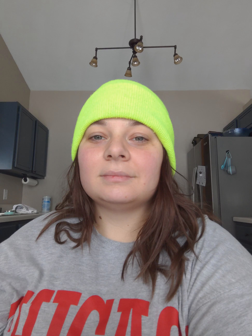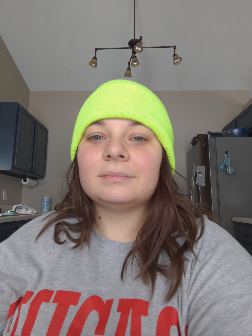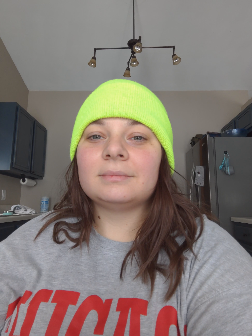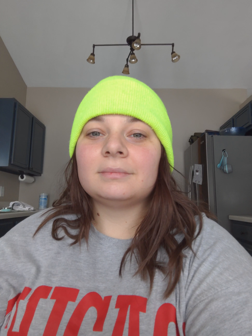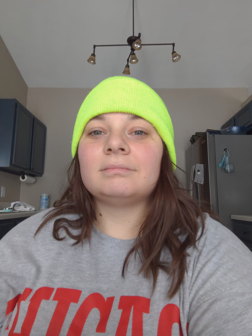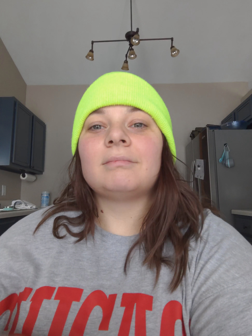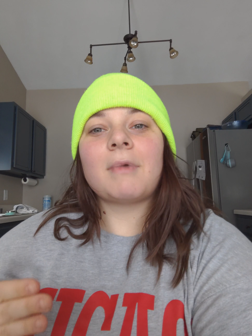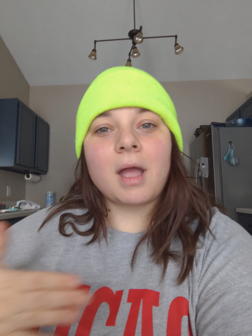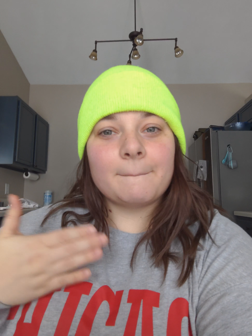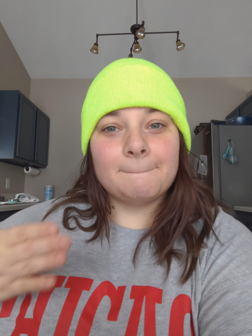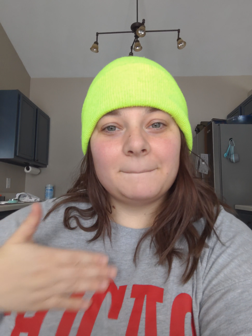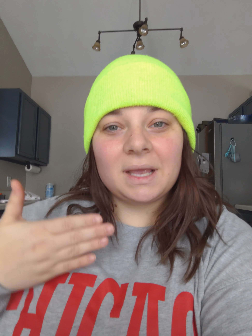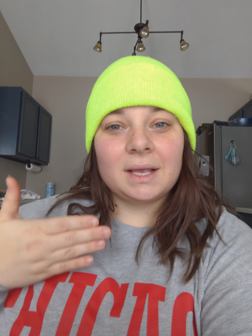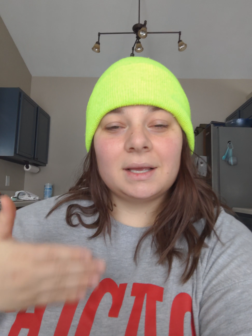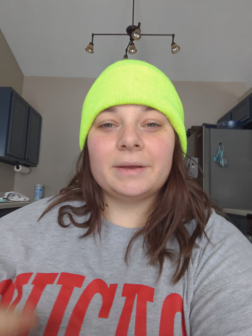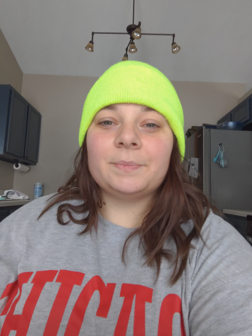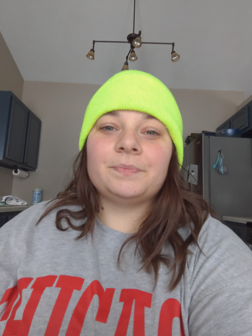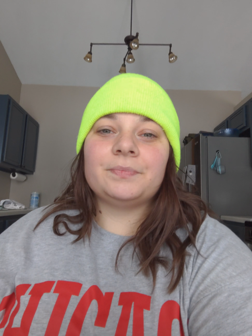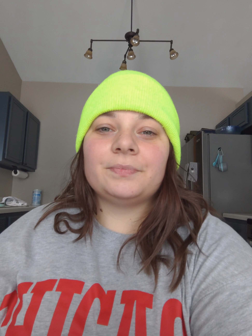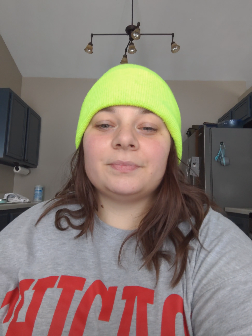happy